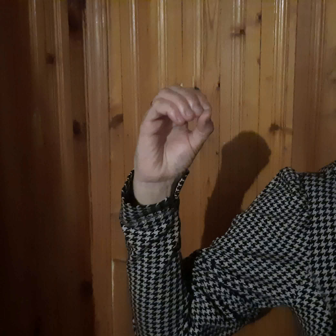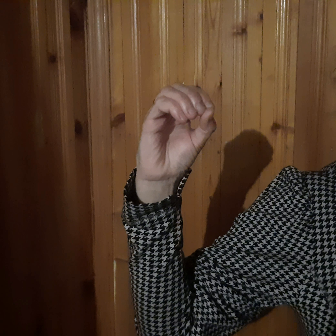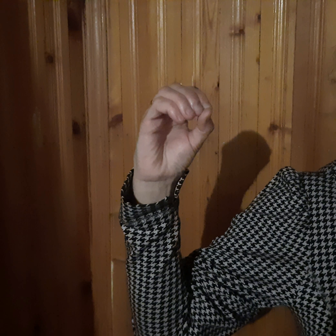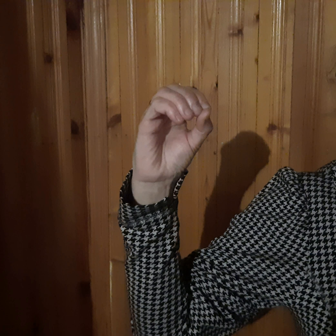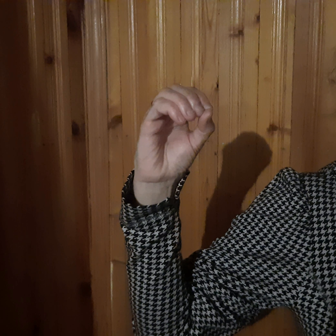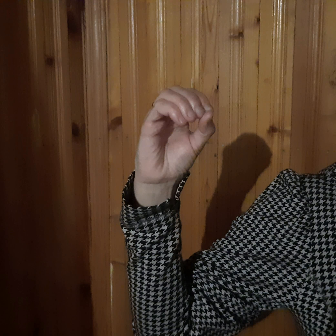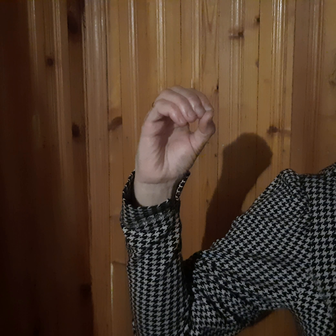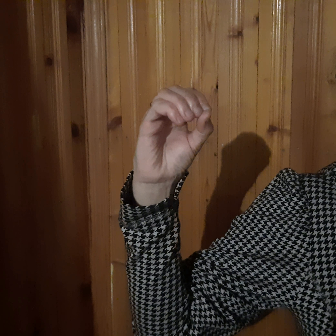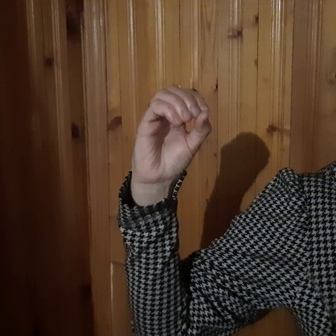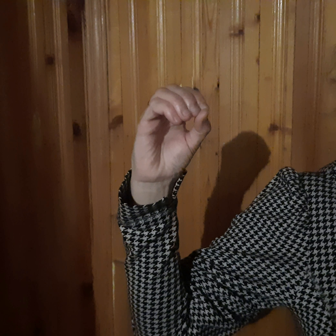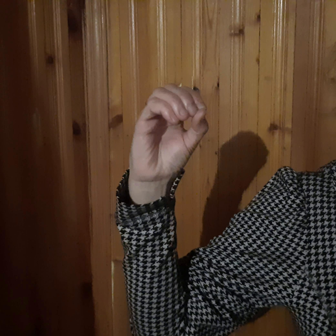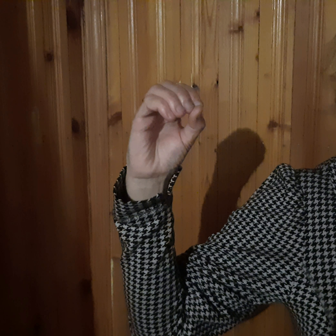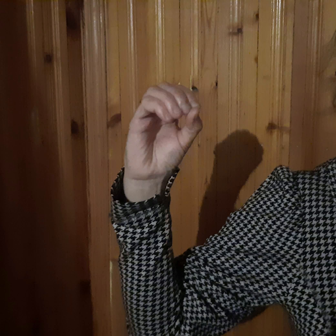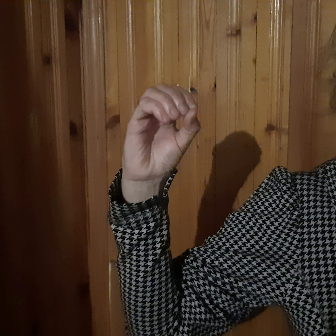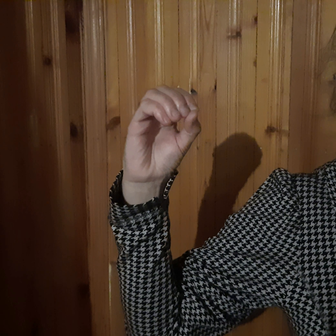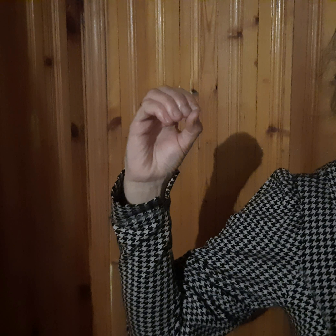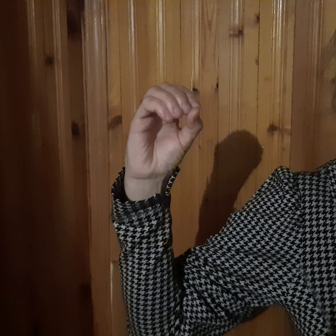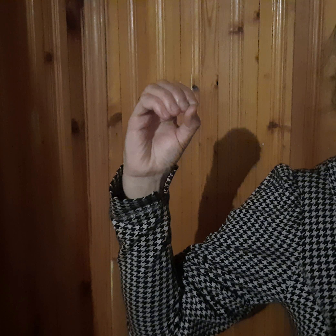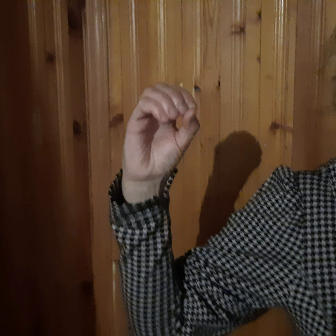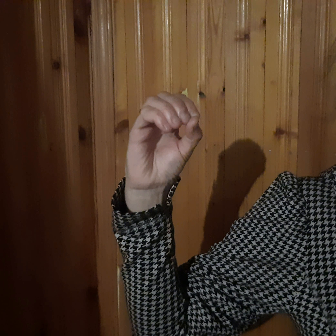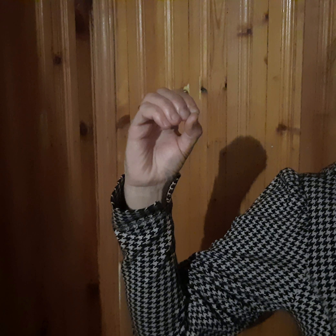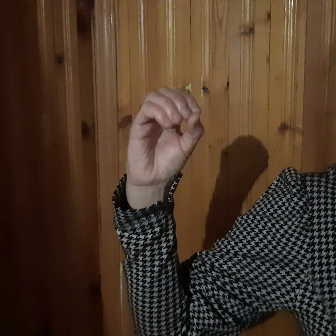Е